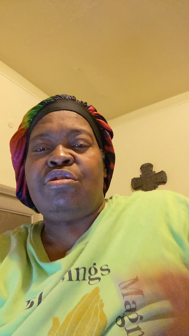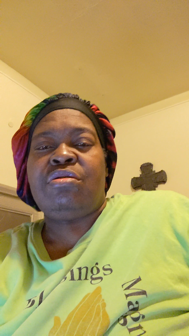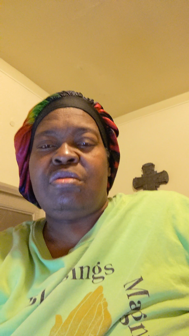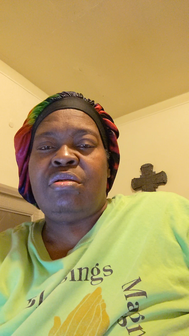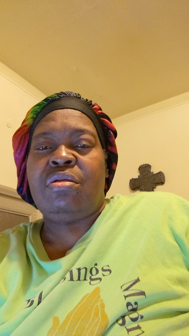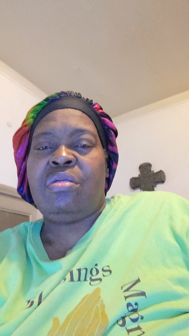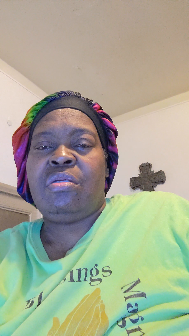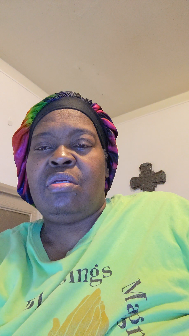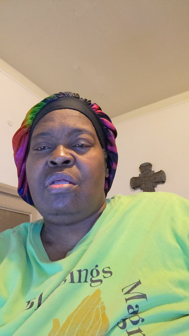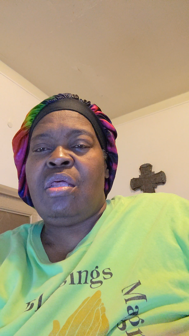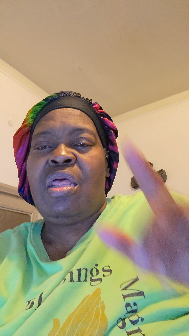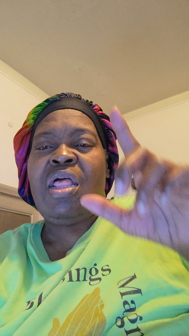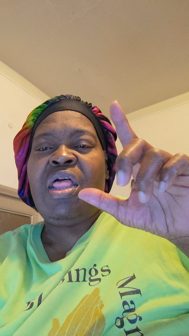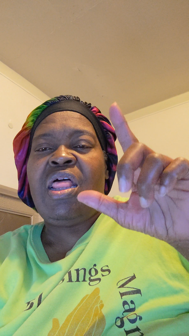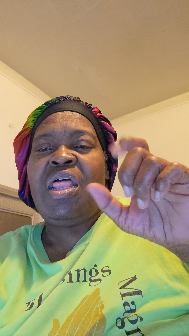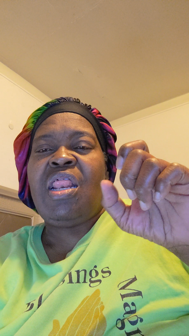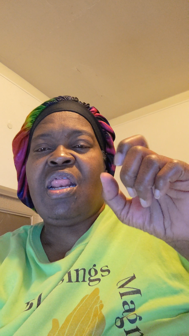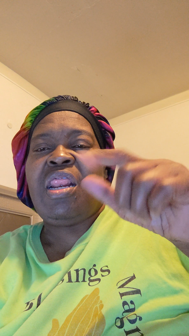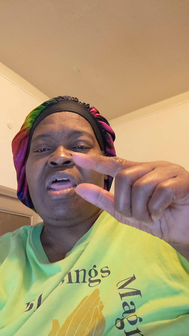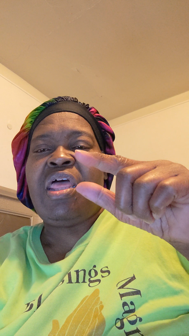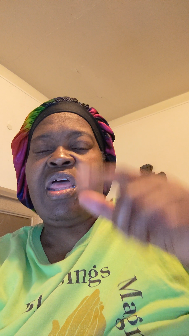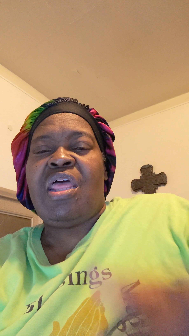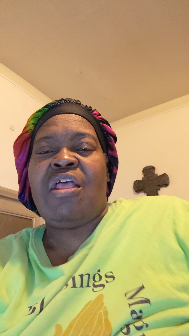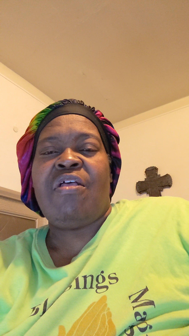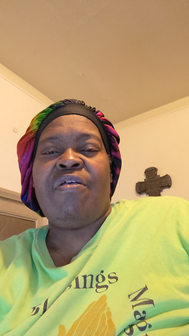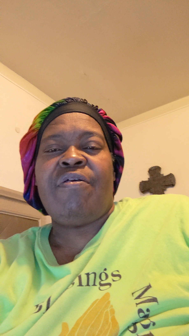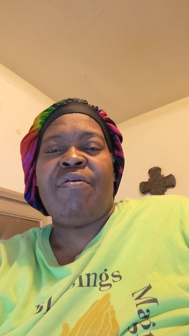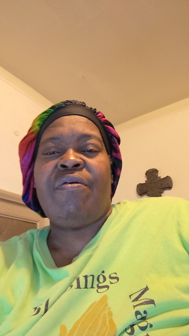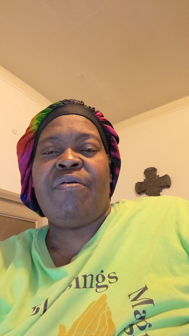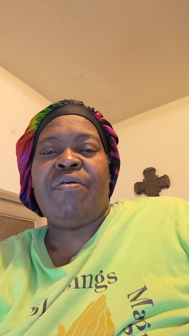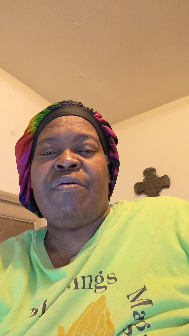leg